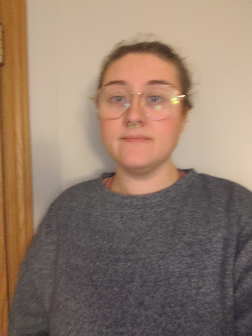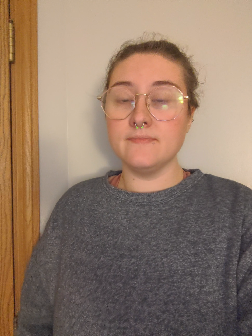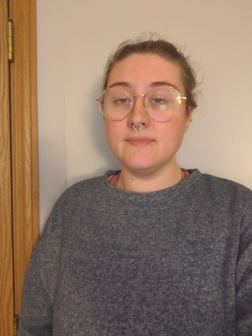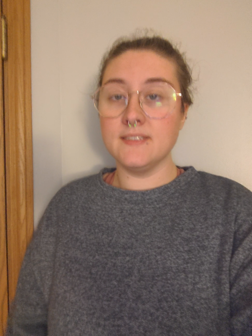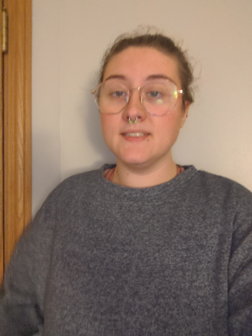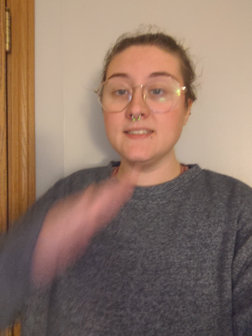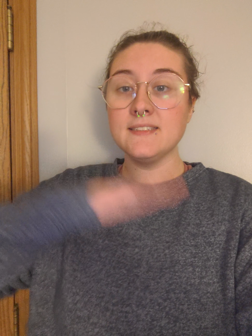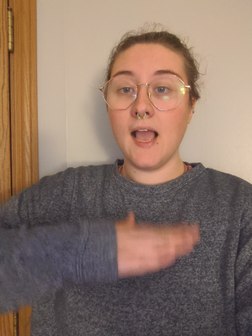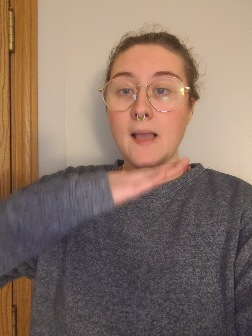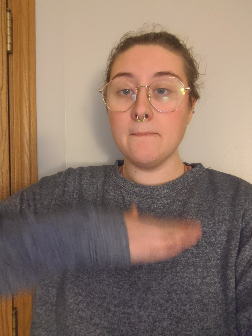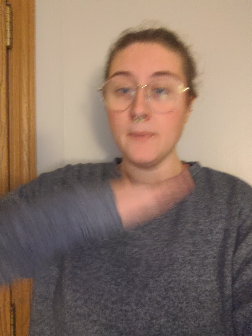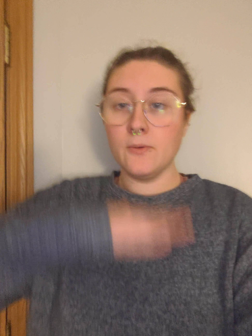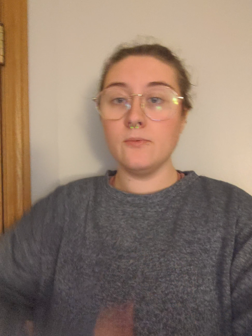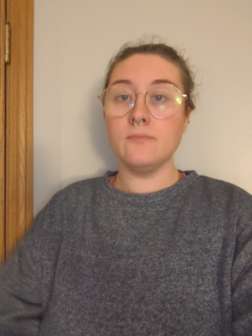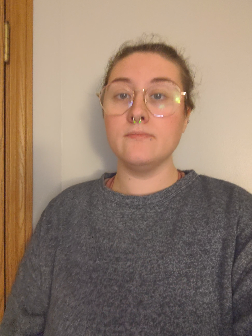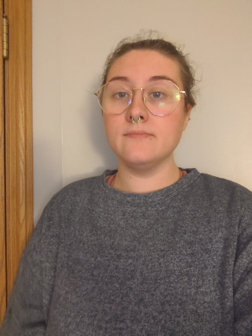table